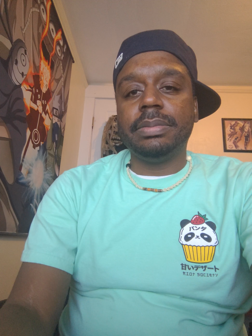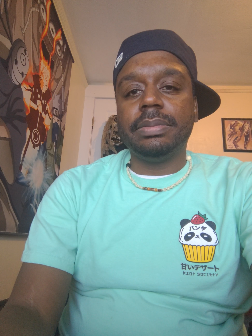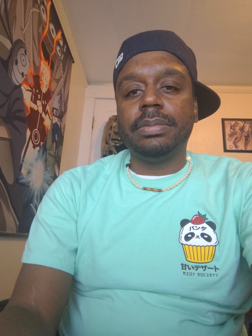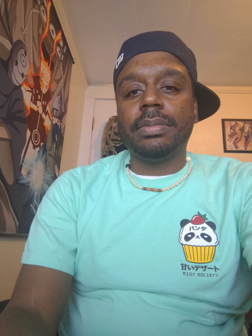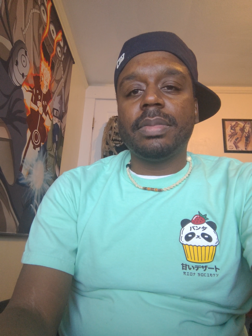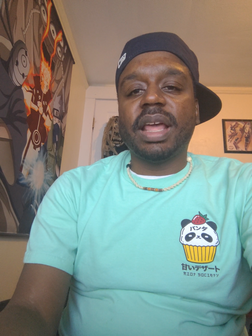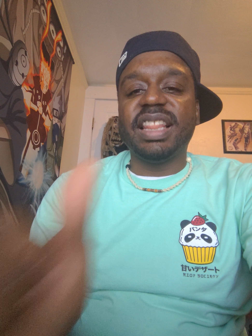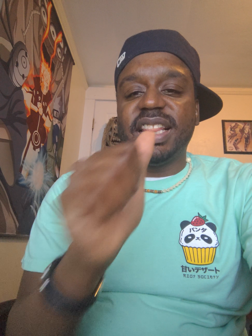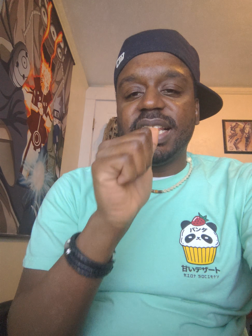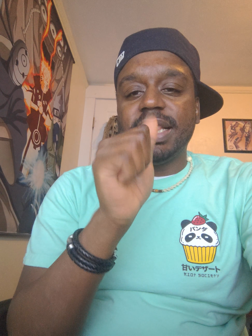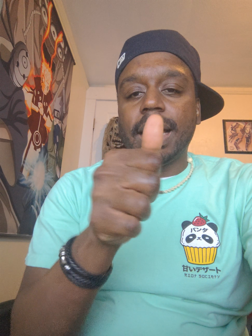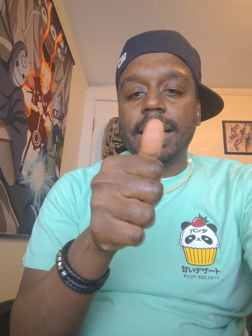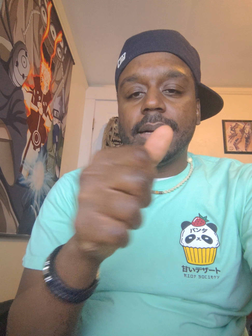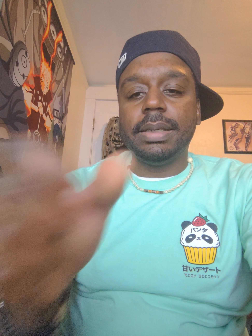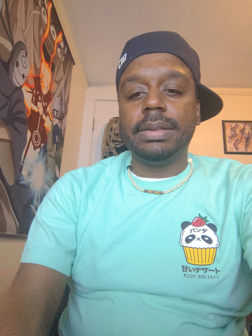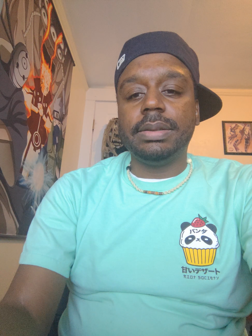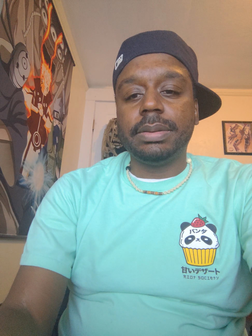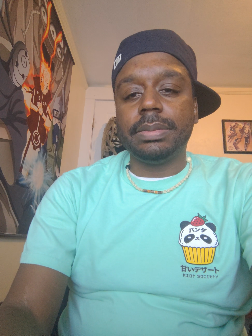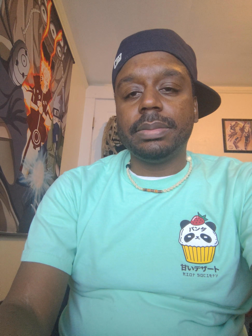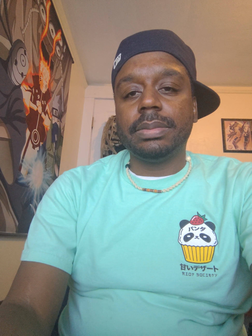nuts